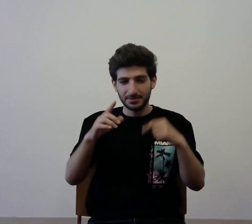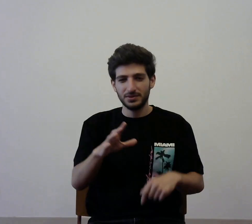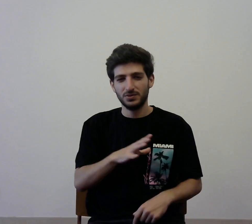olmaq